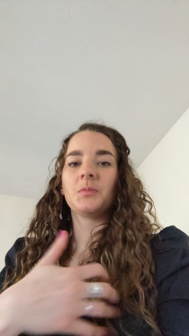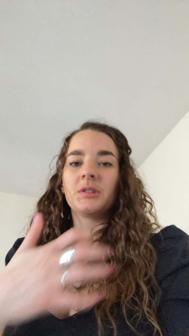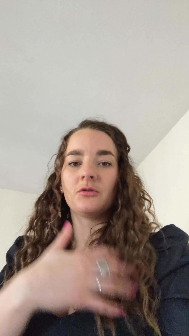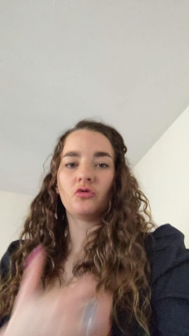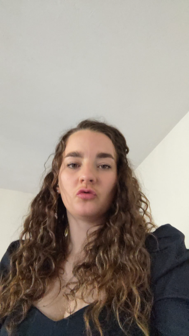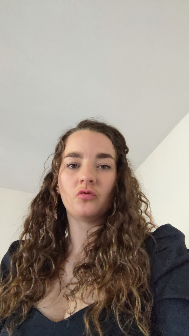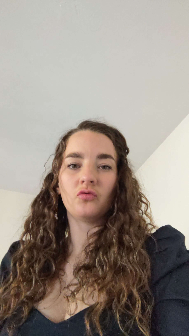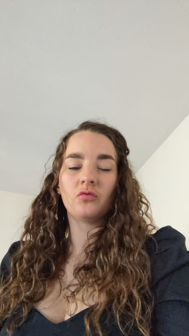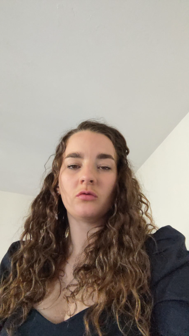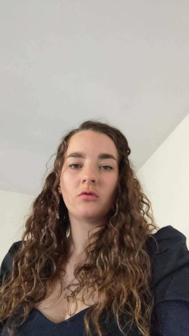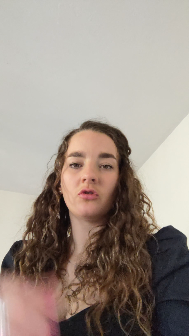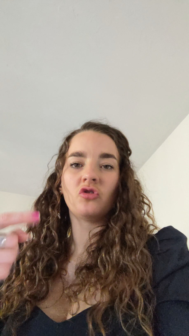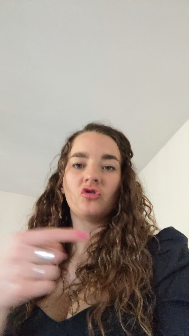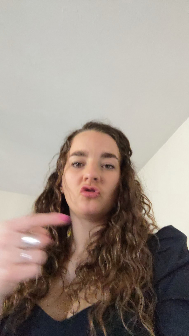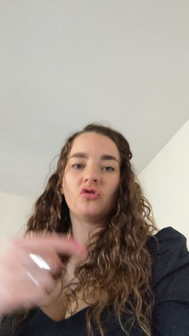hurt